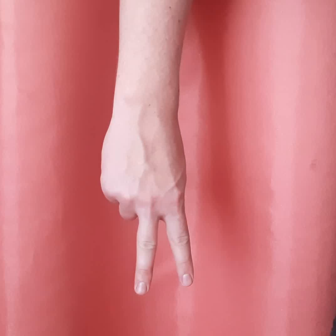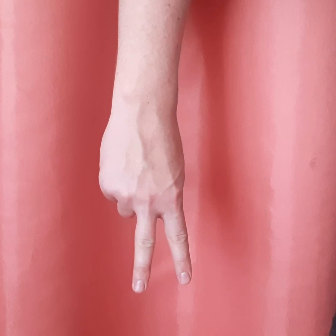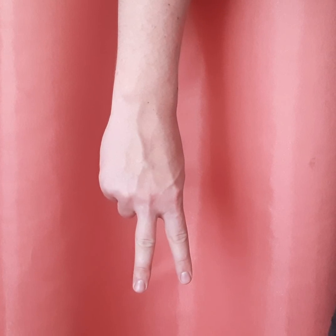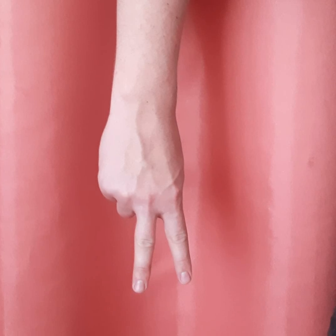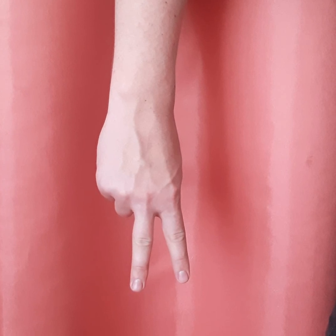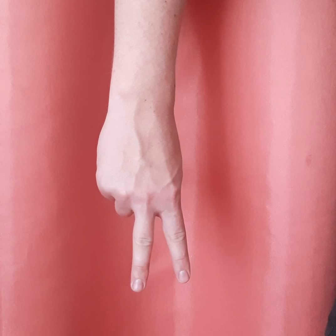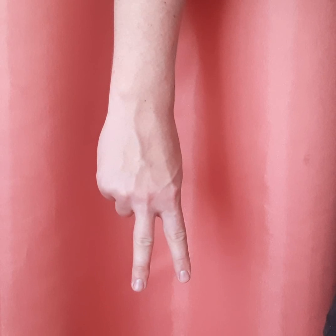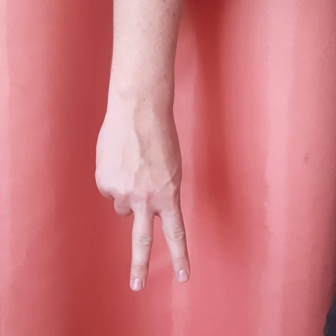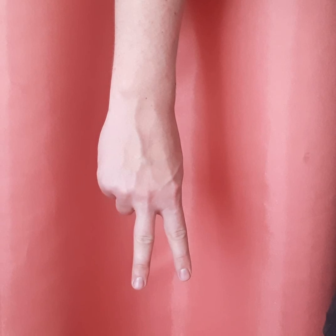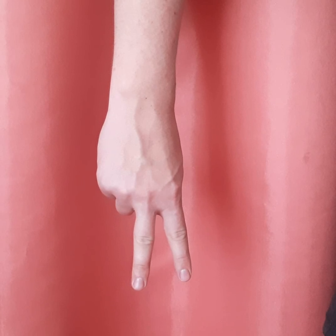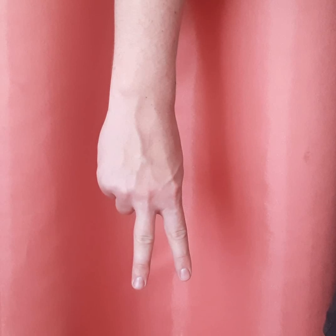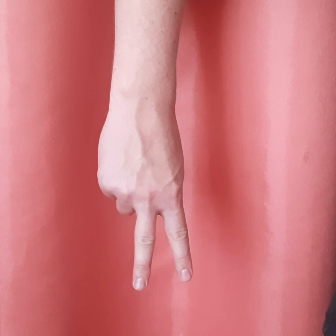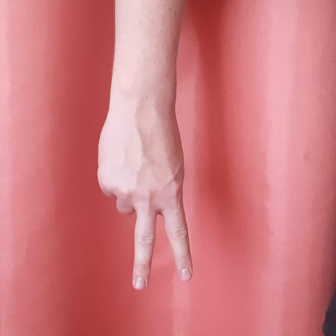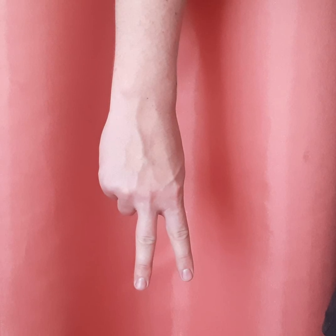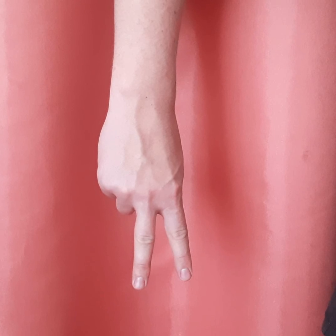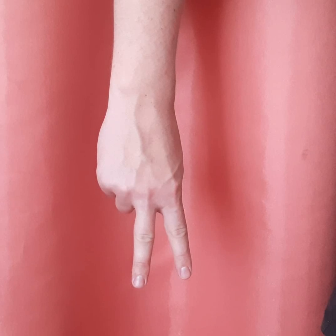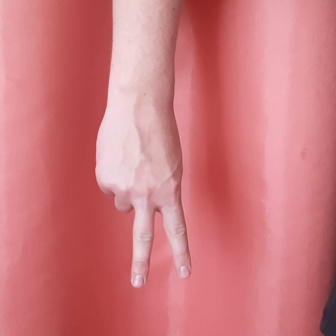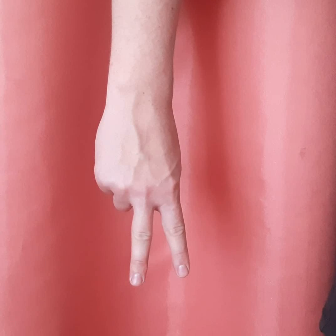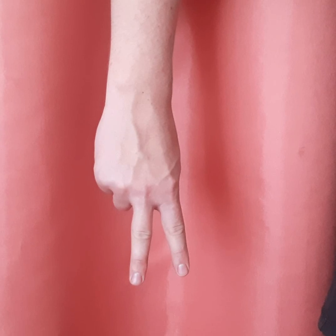Л